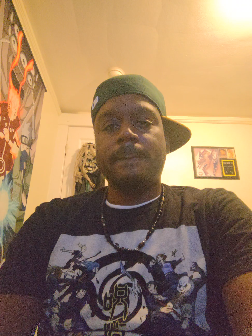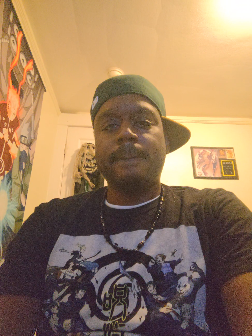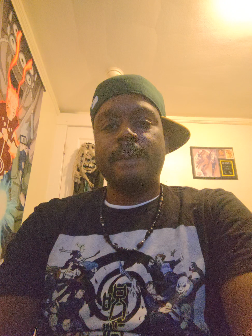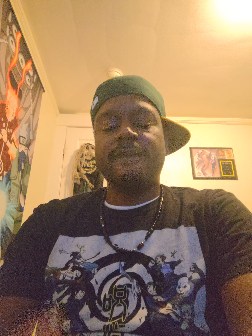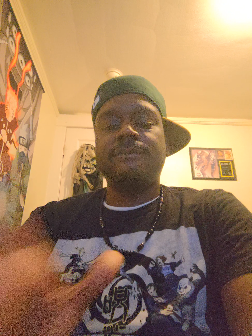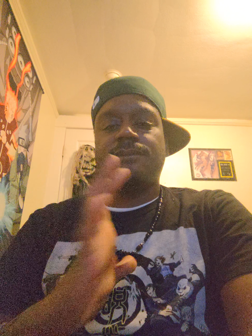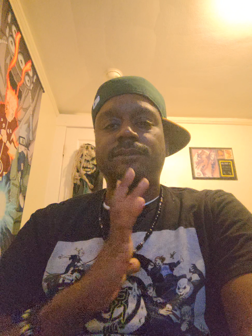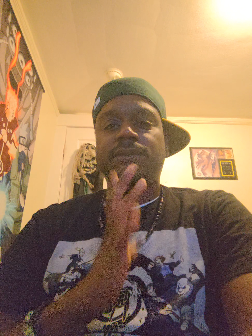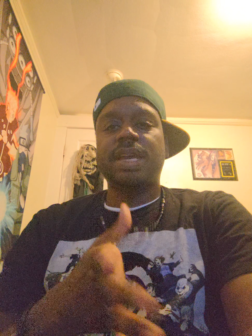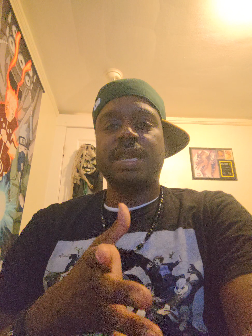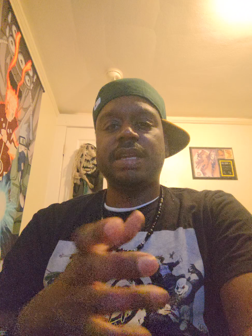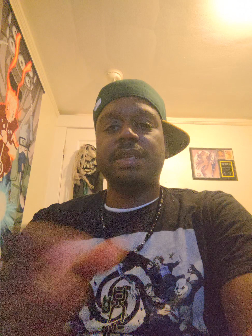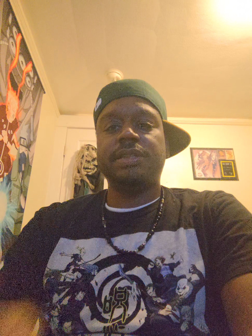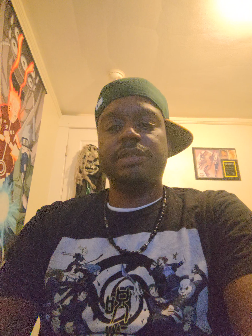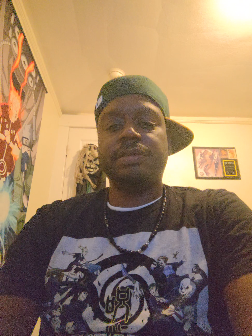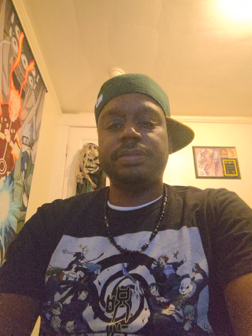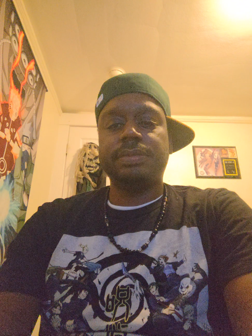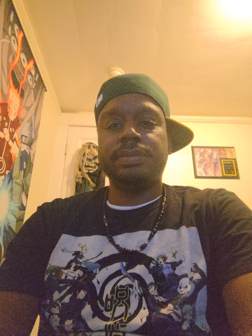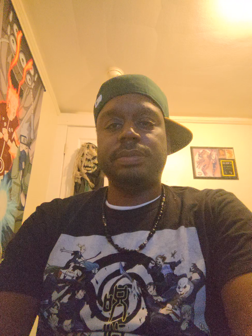fine